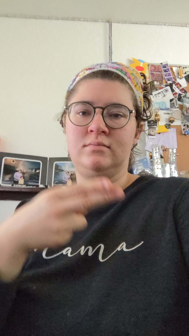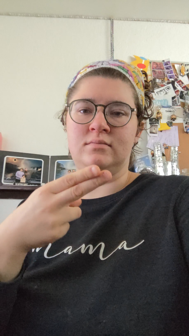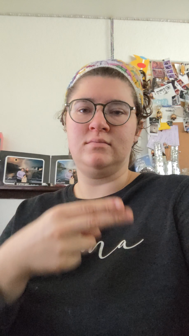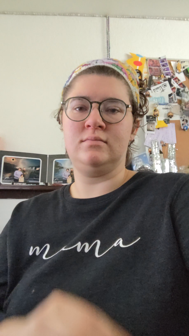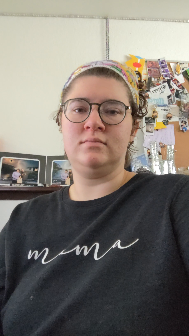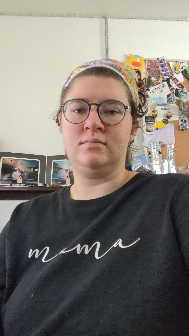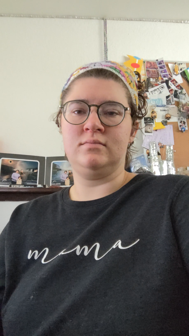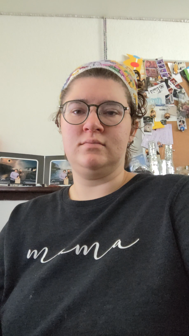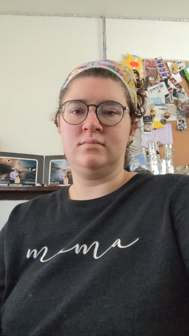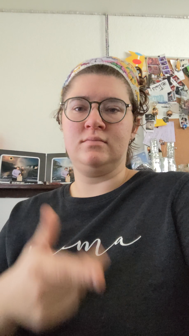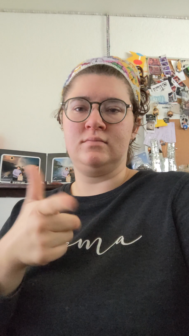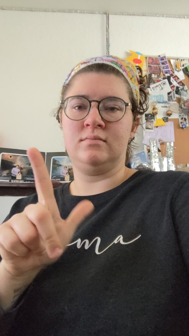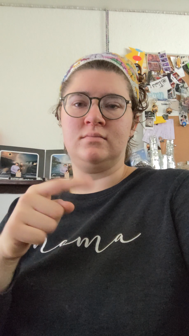let me